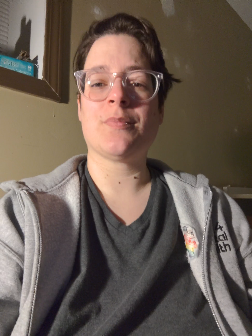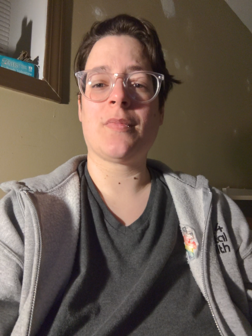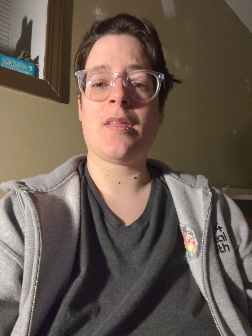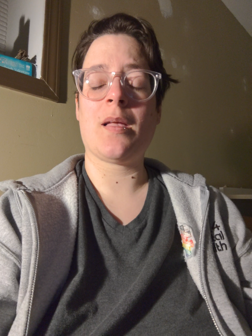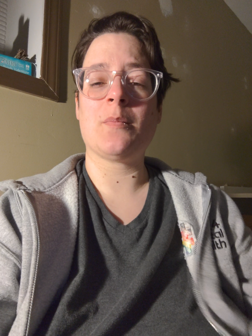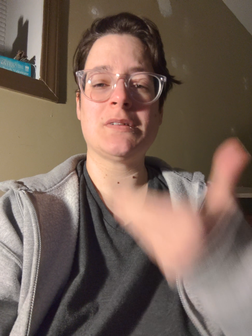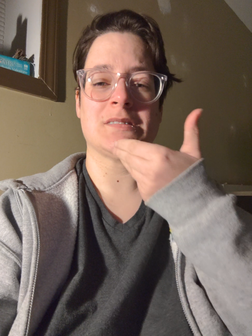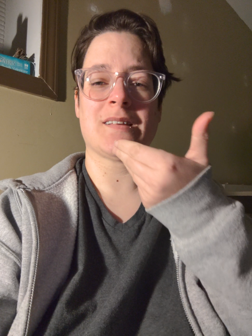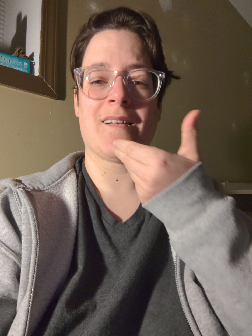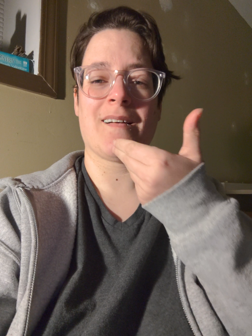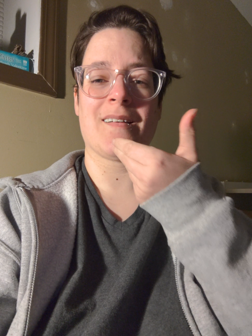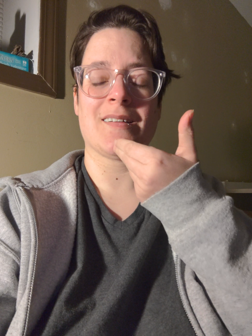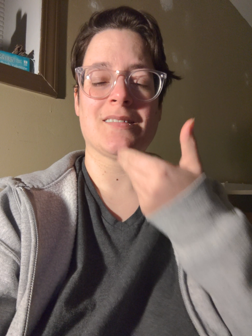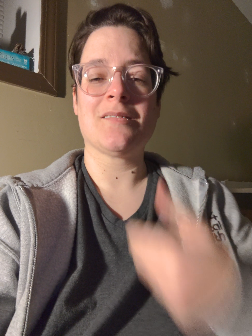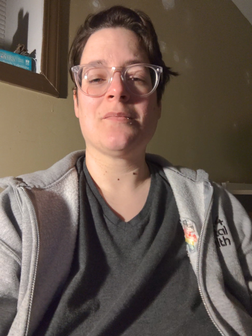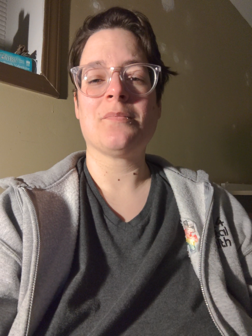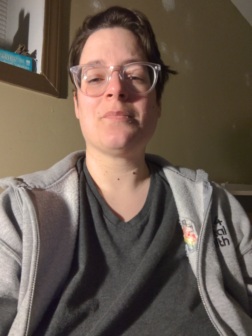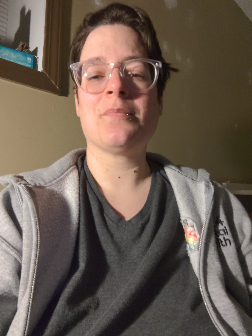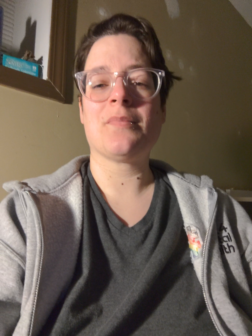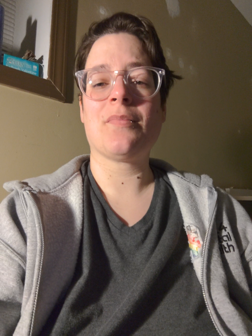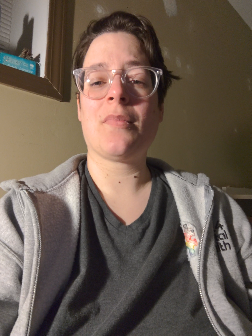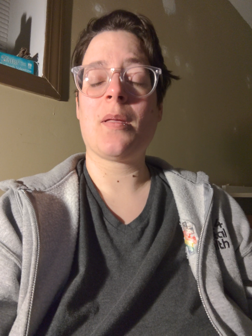pizza